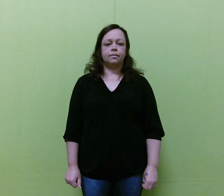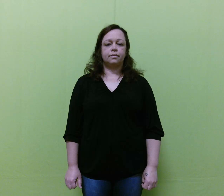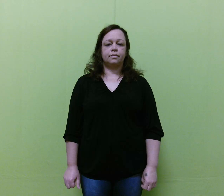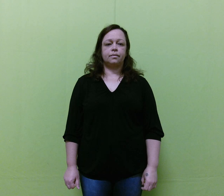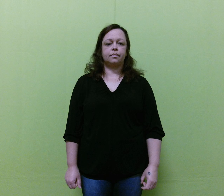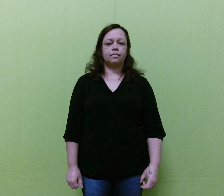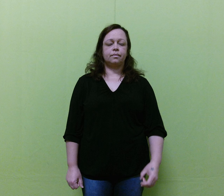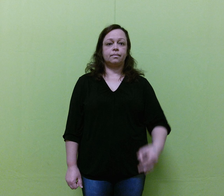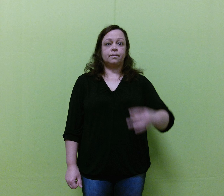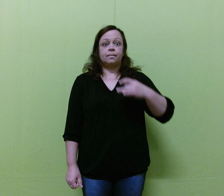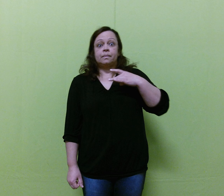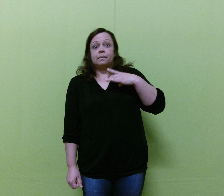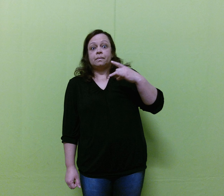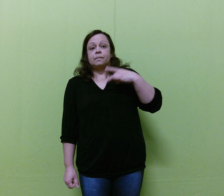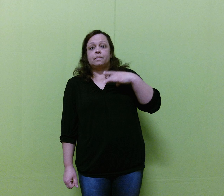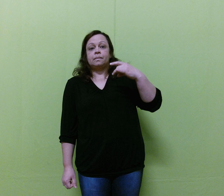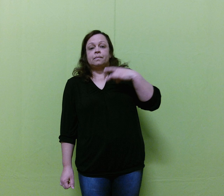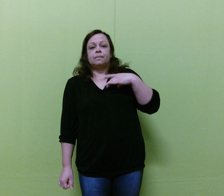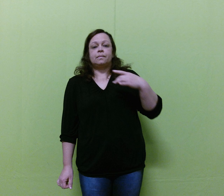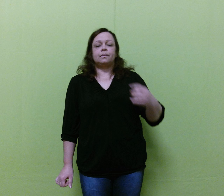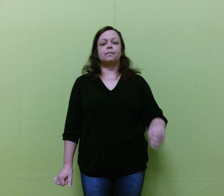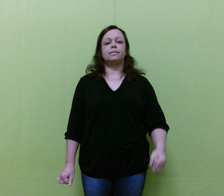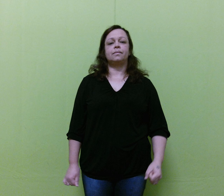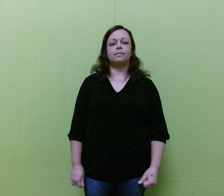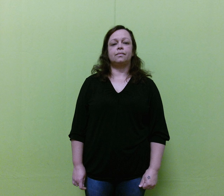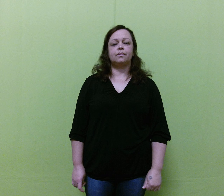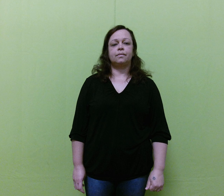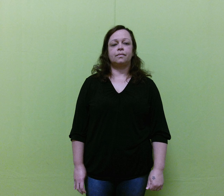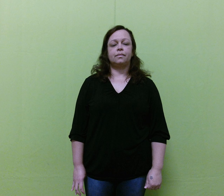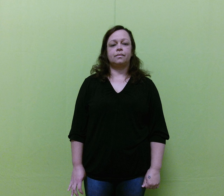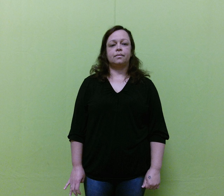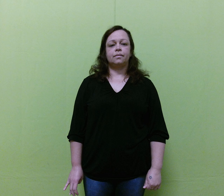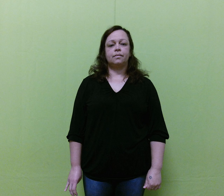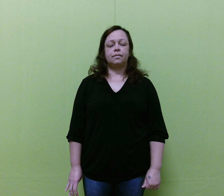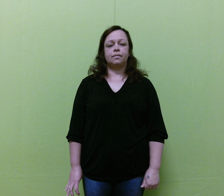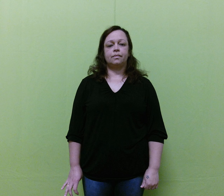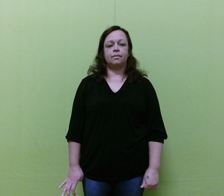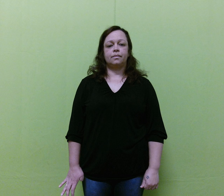medo